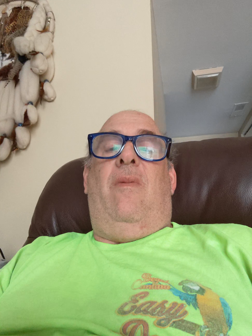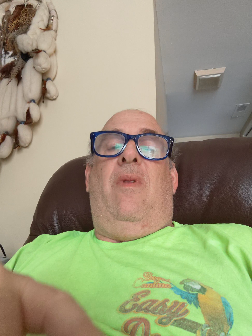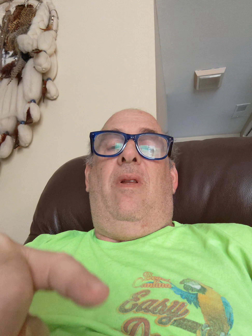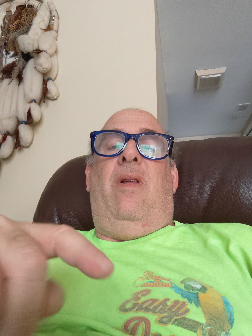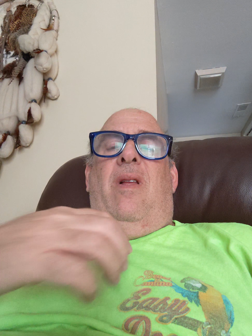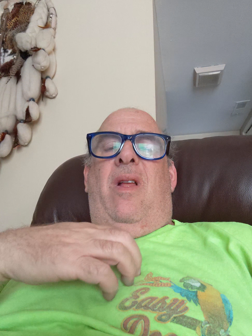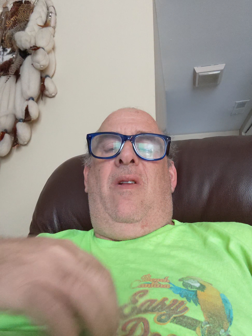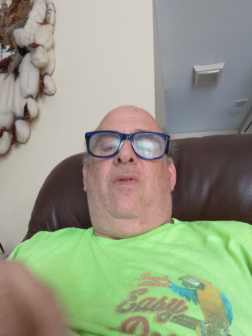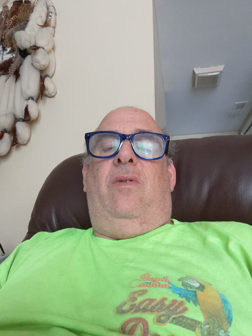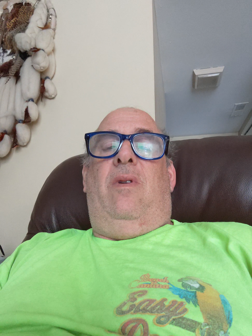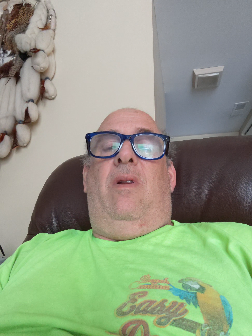hungry